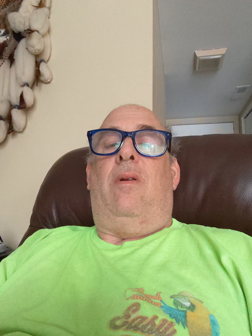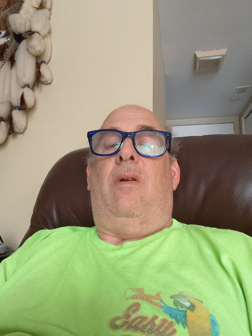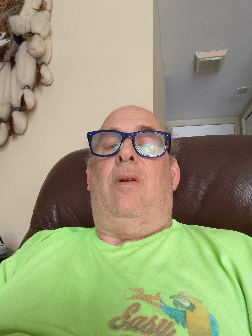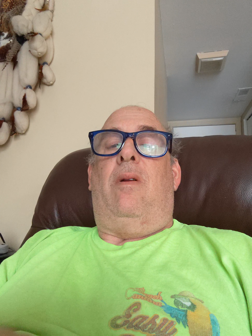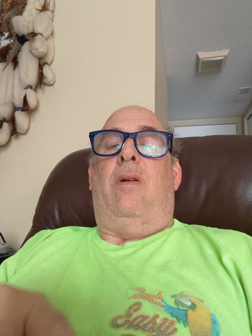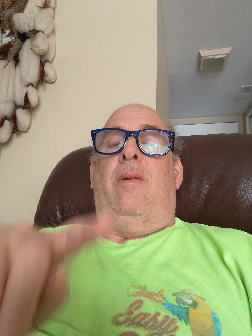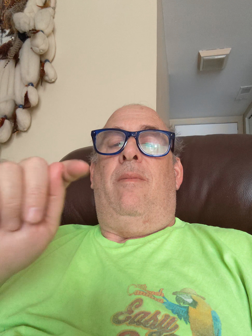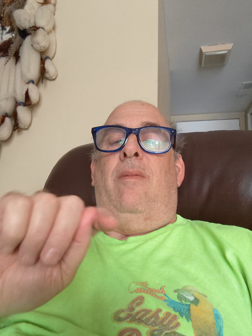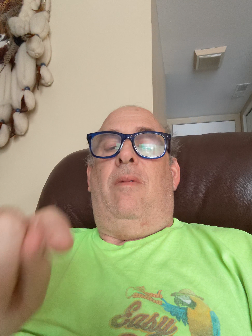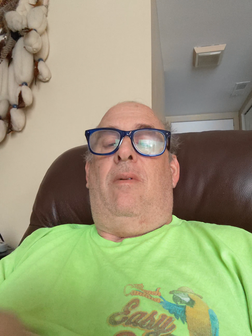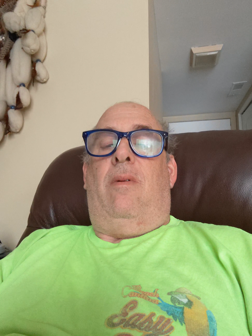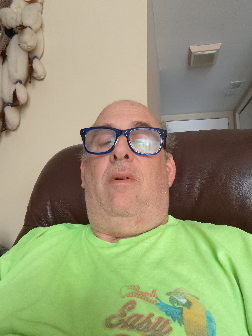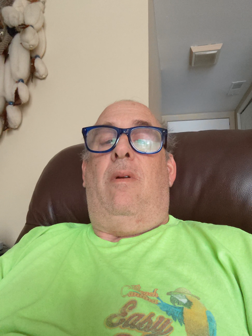potty